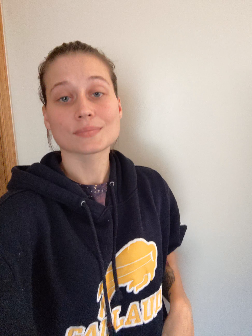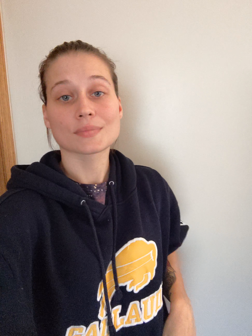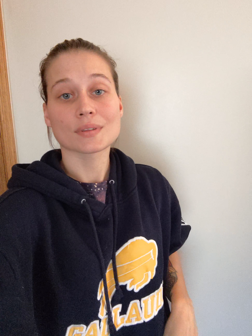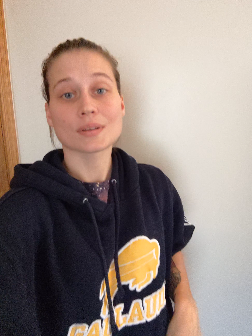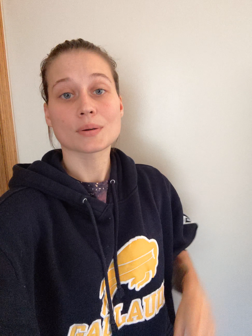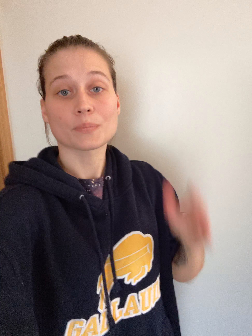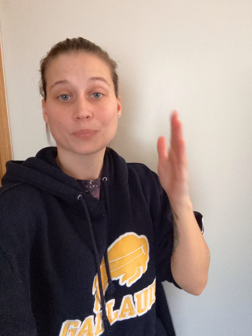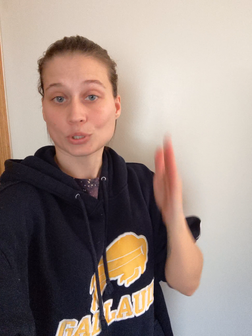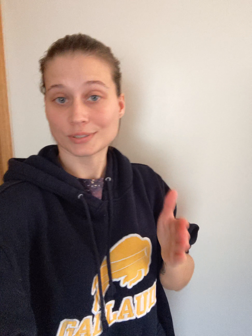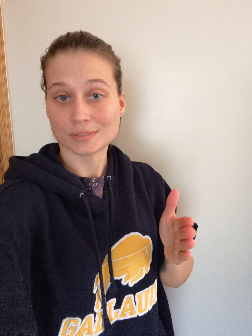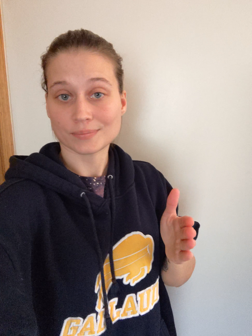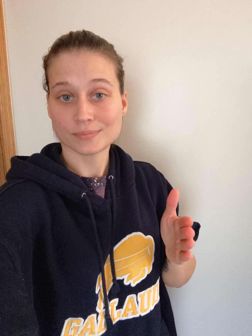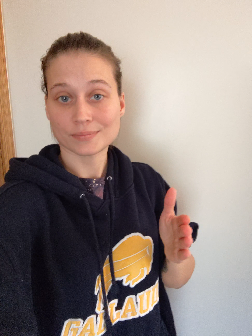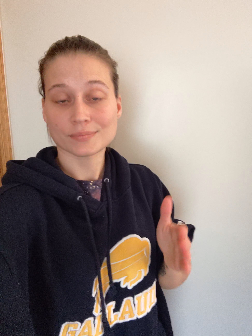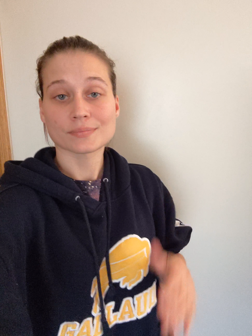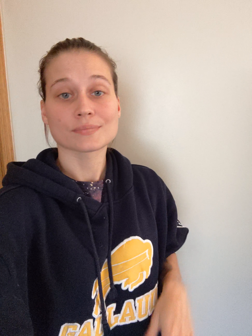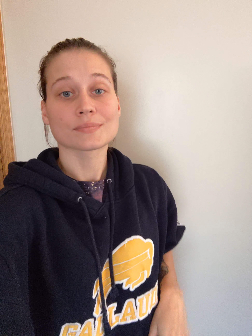person